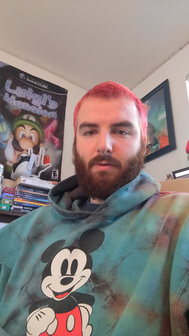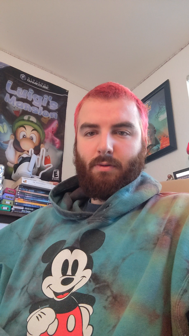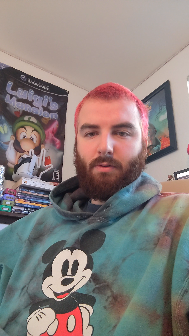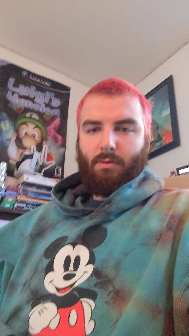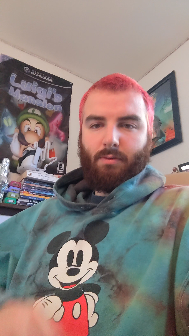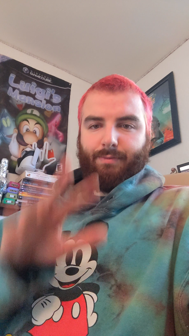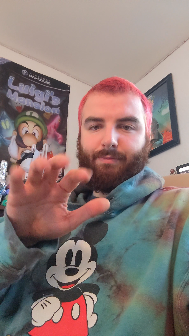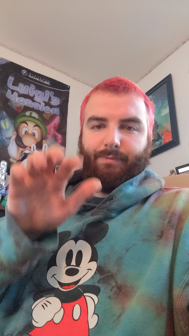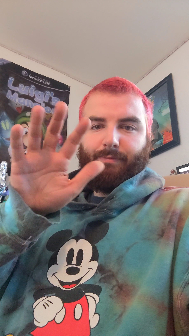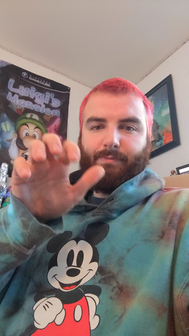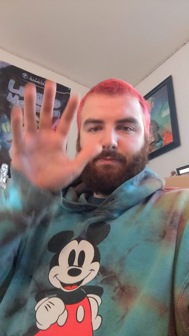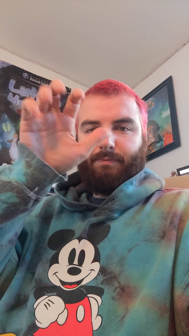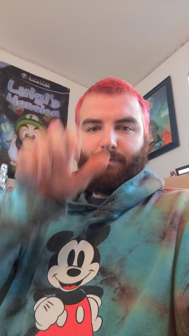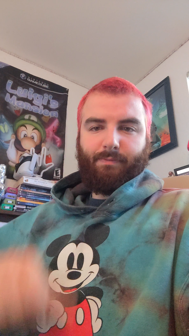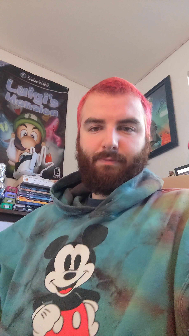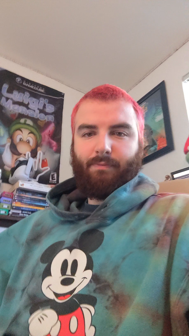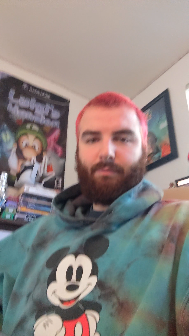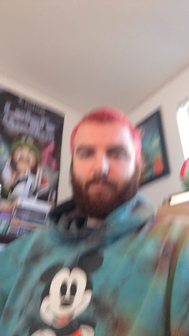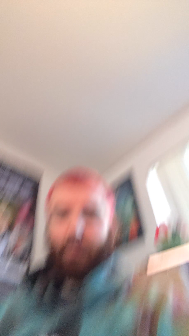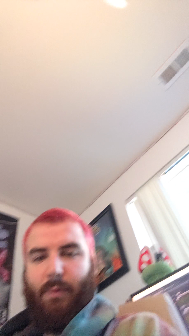climb